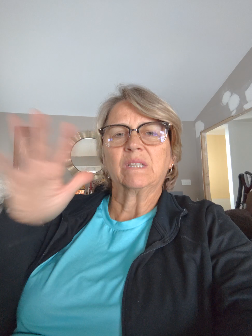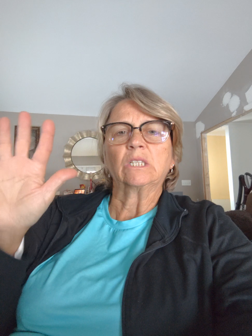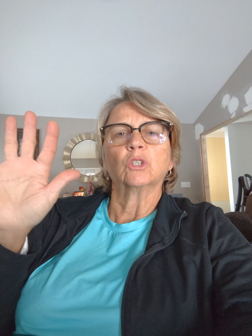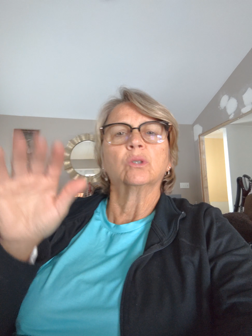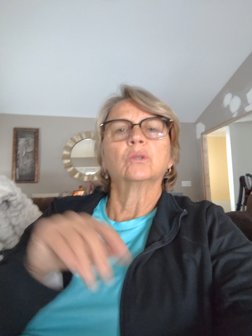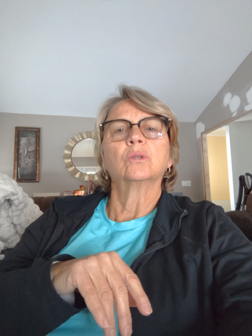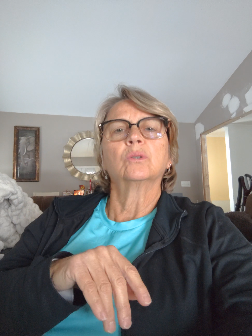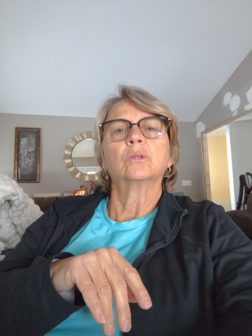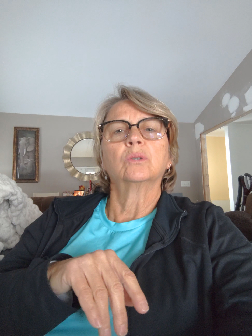finish